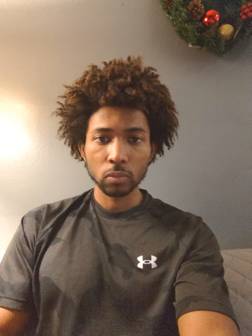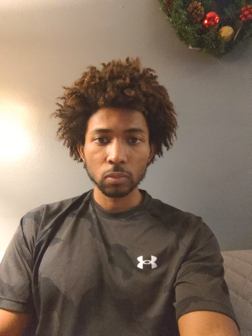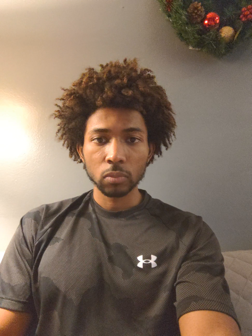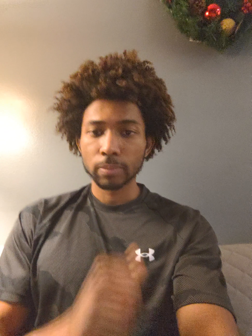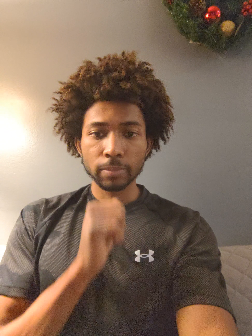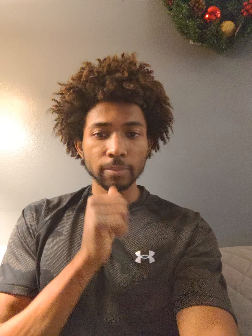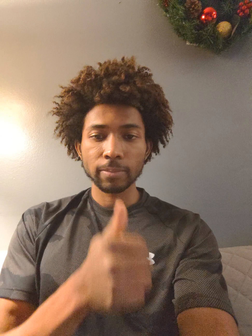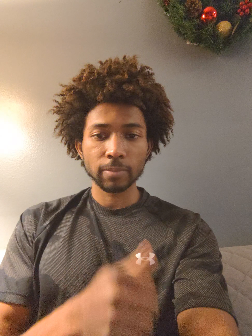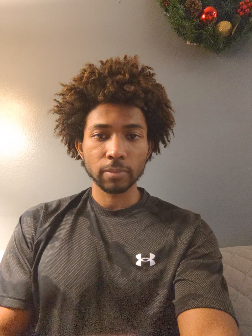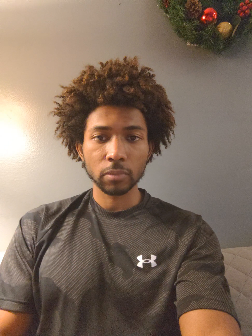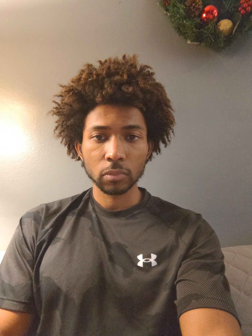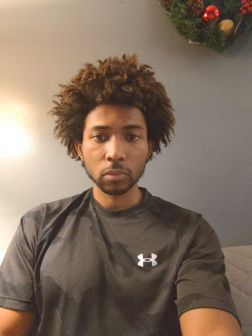not